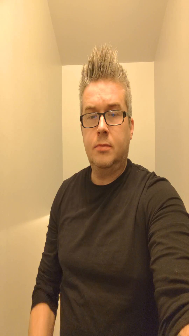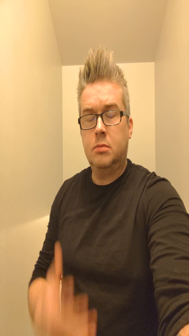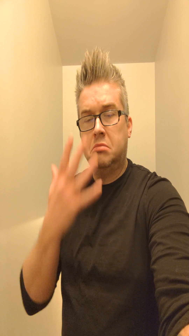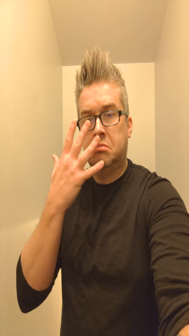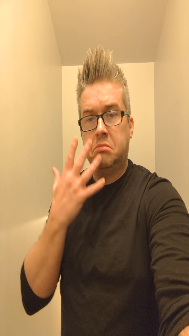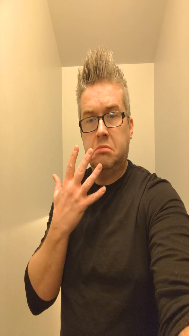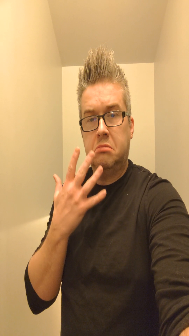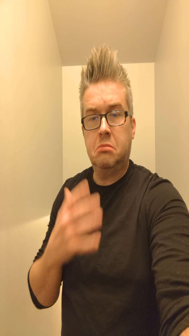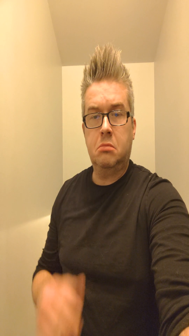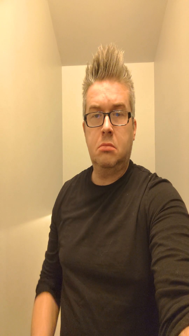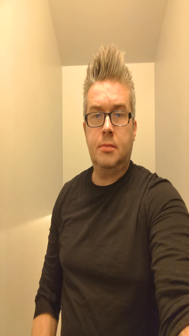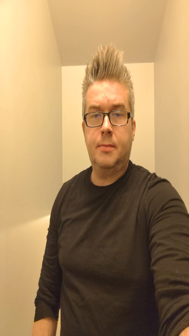sad